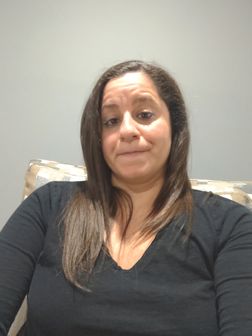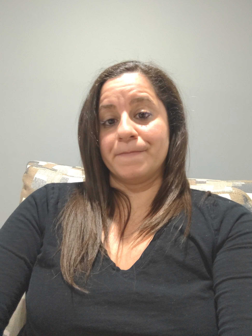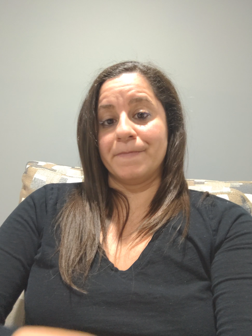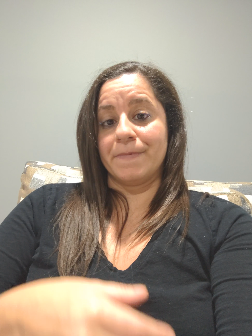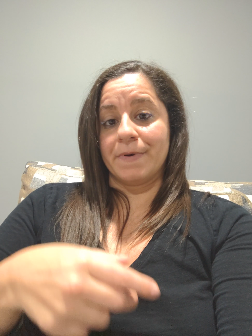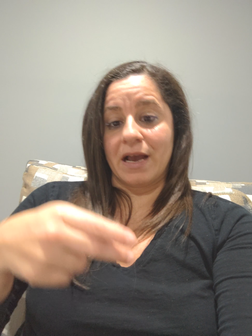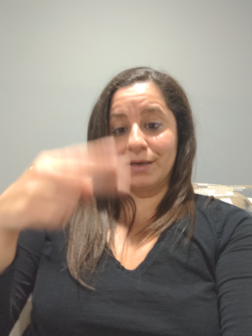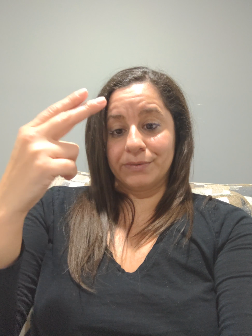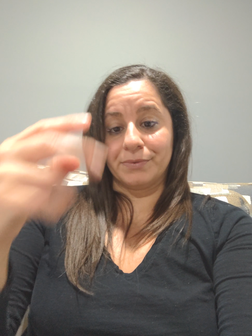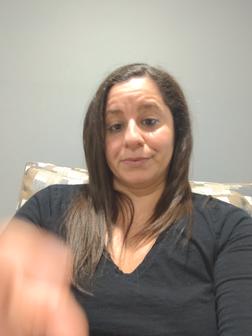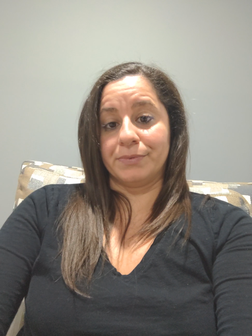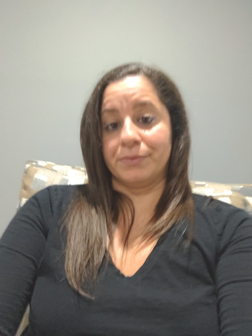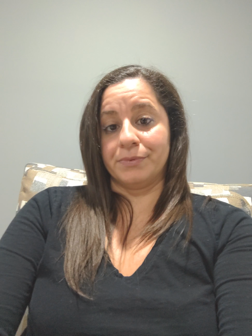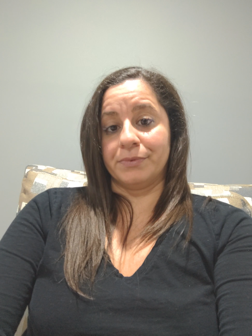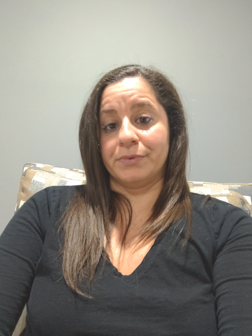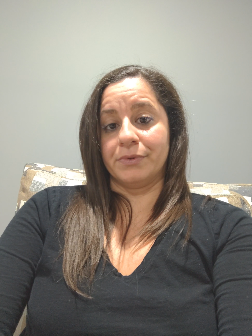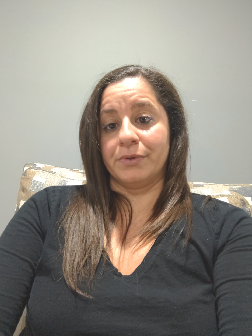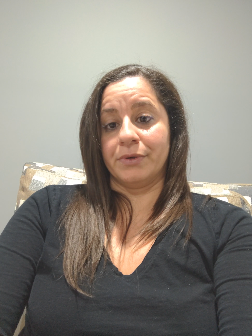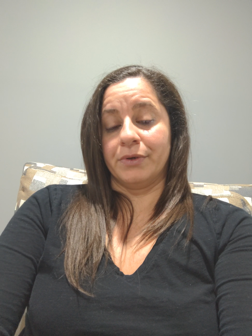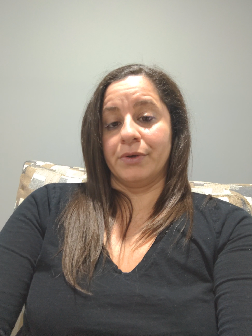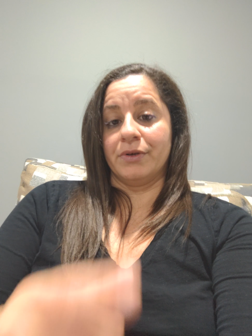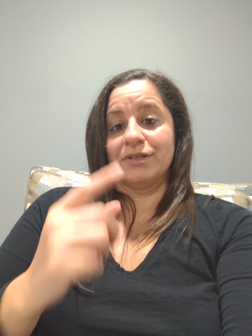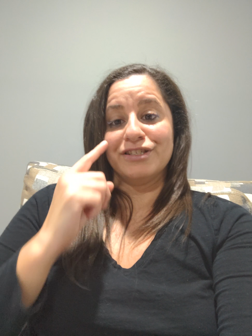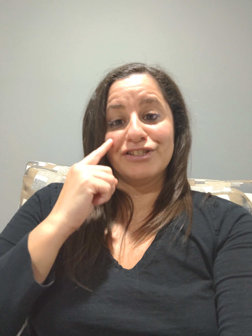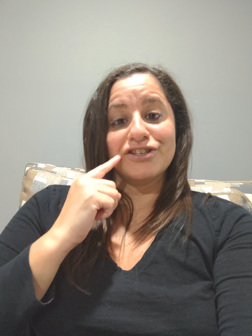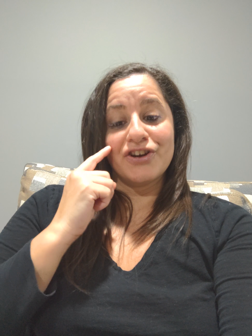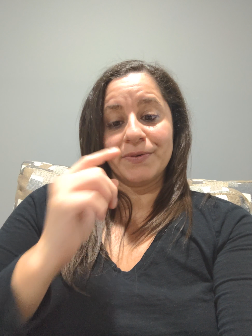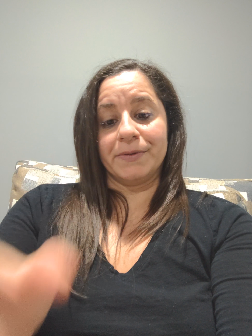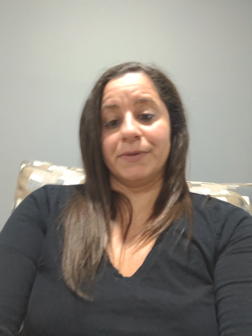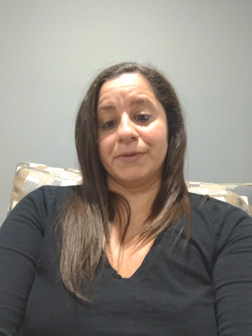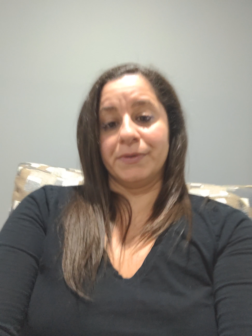cheek